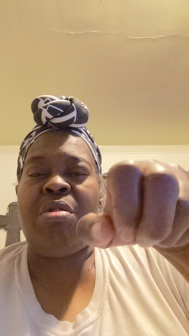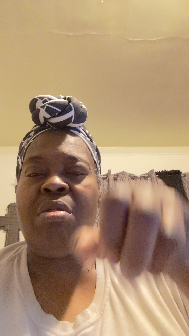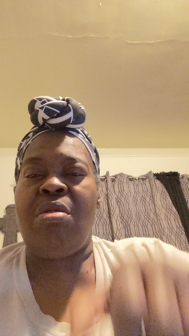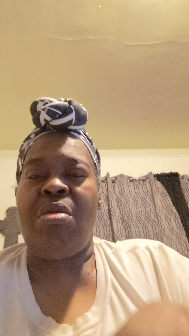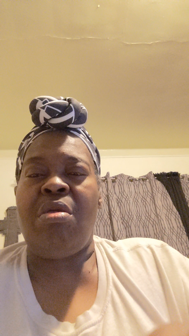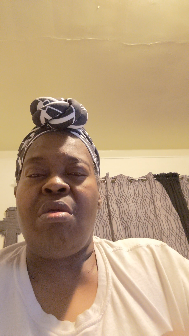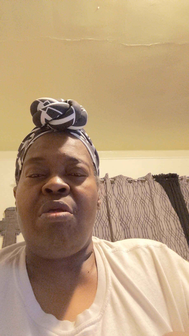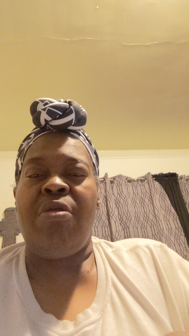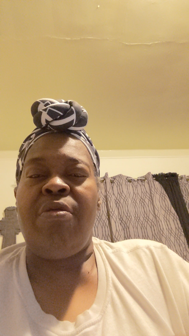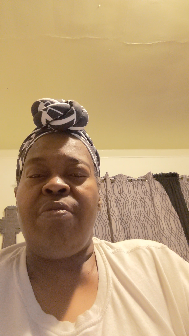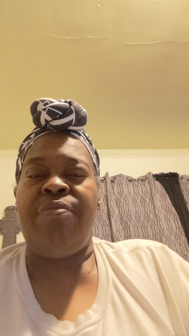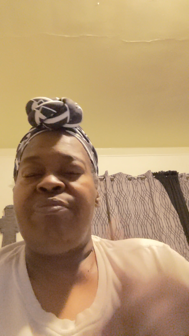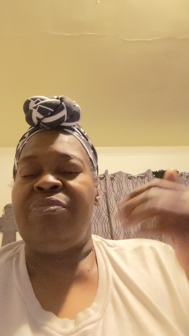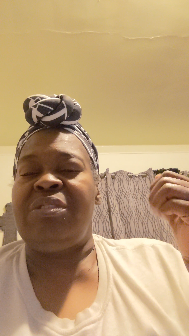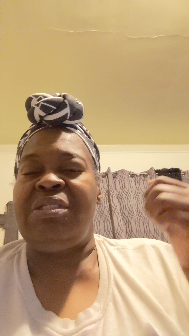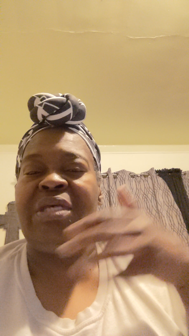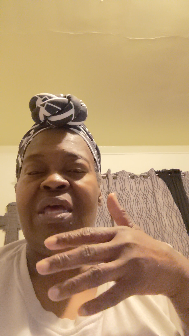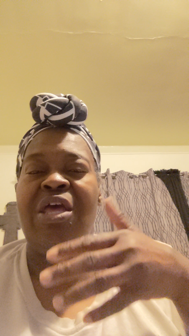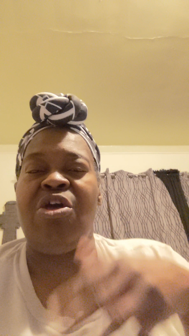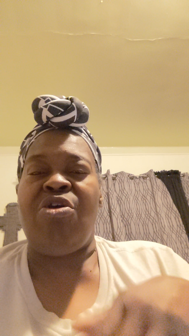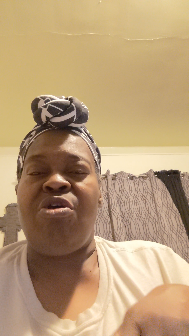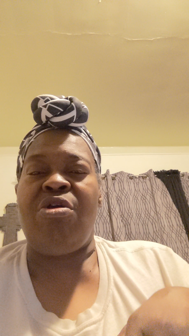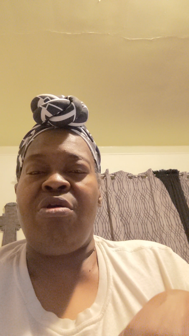scared